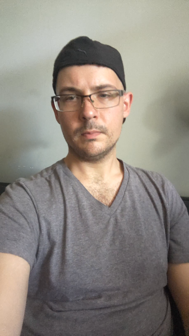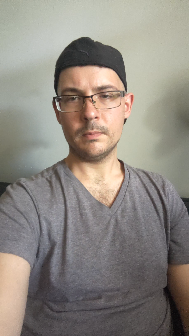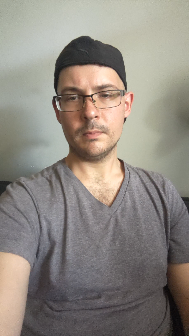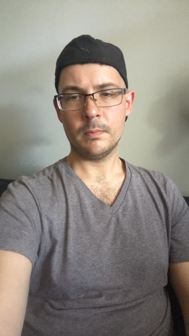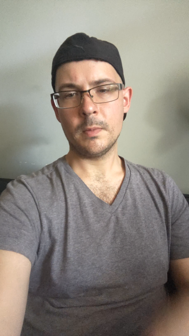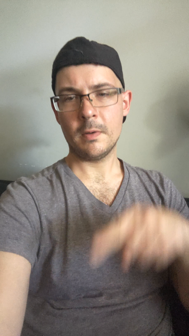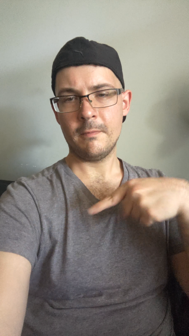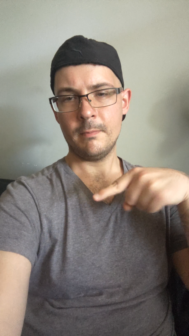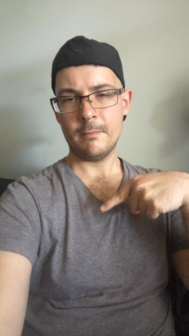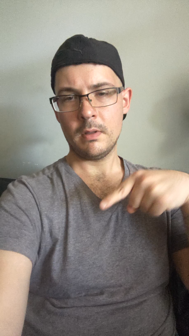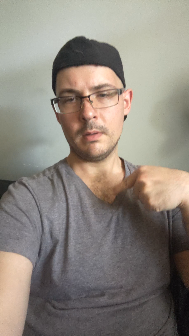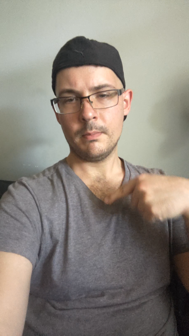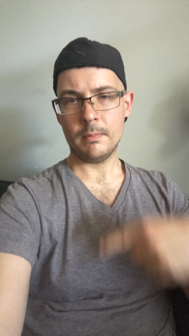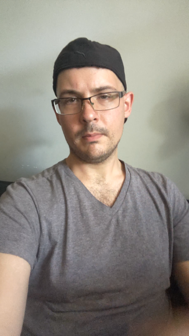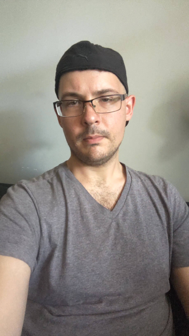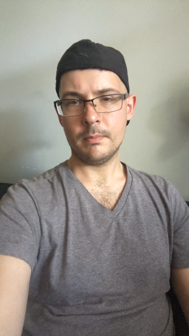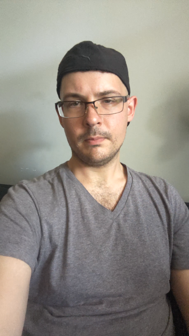flip-flop